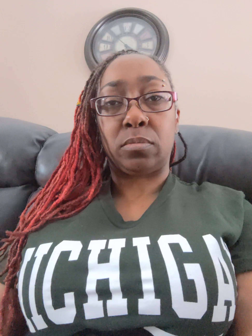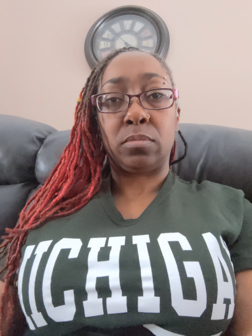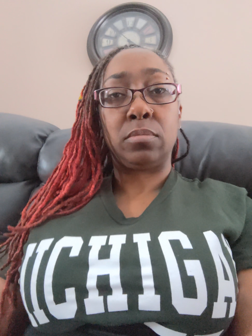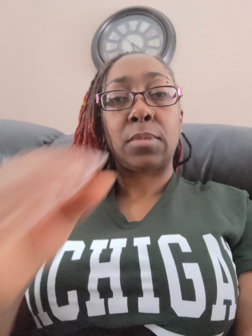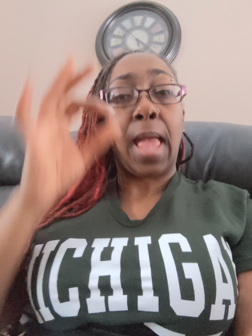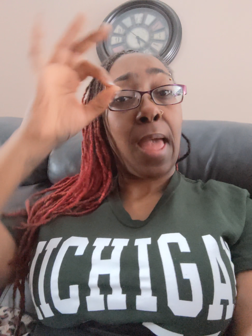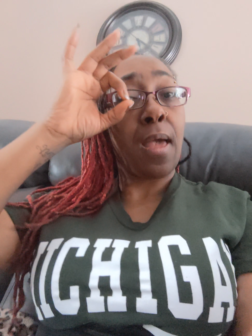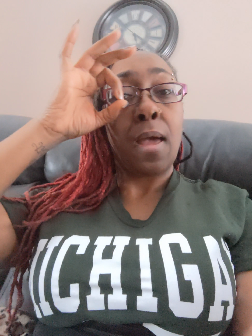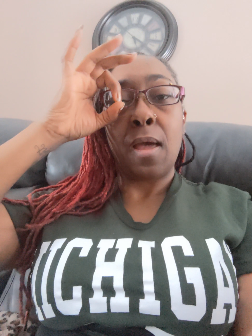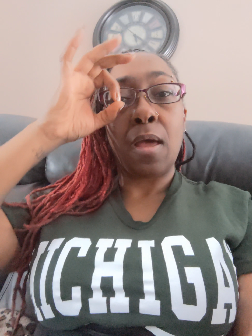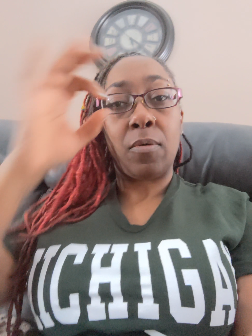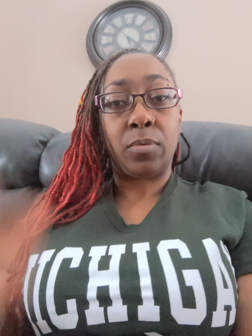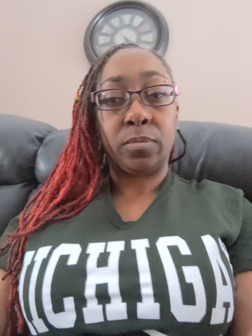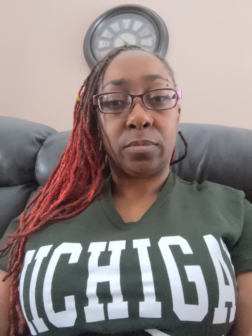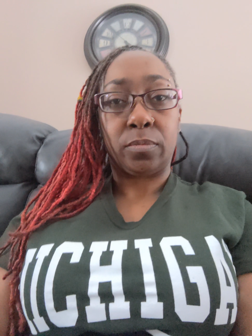owl